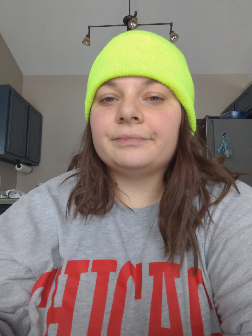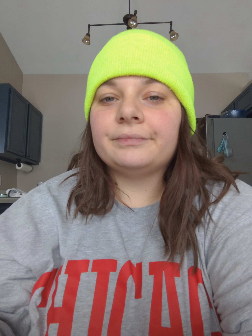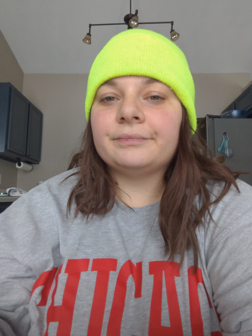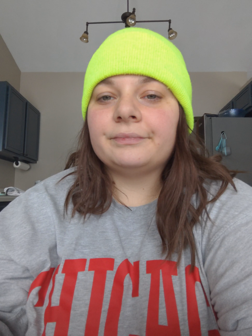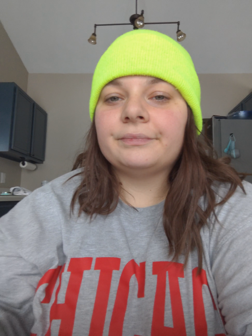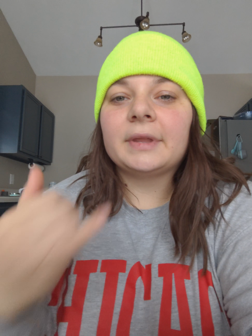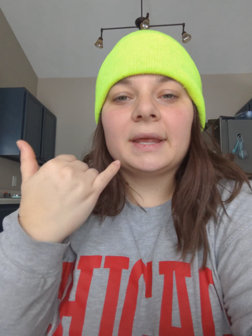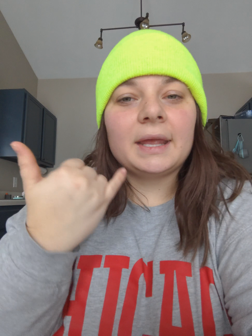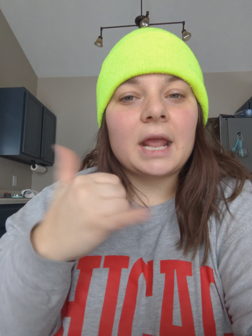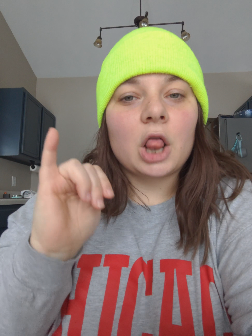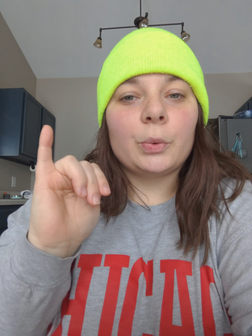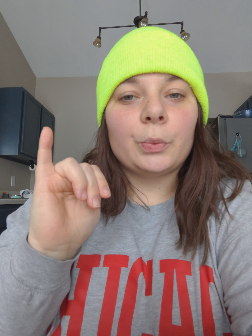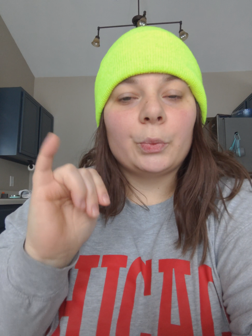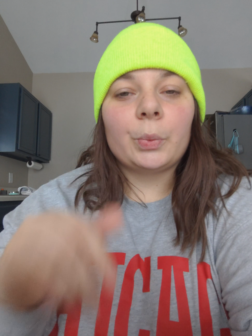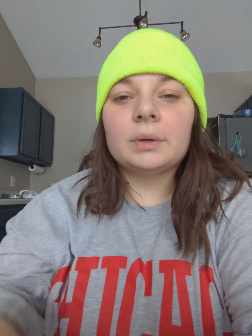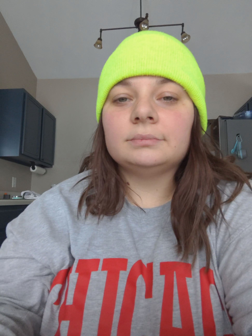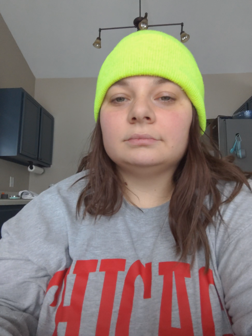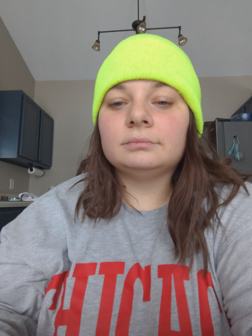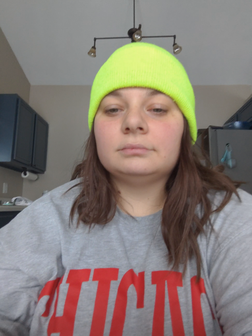yellow